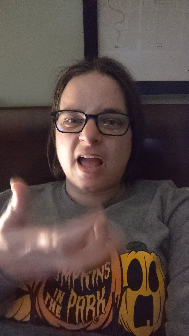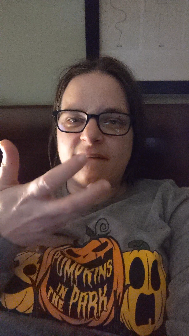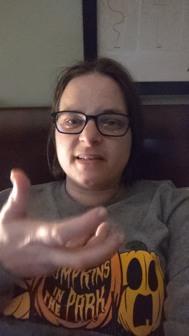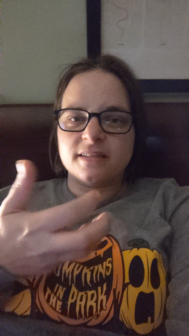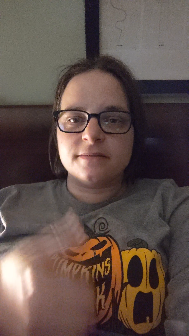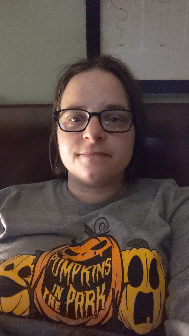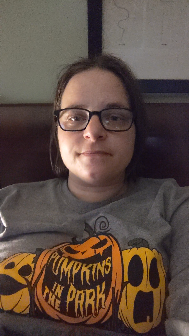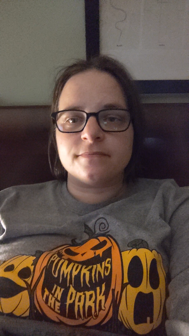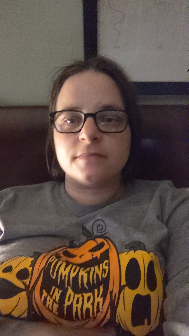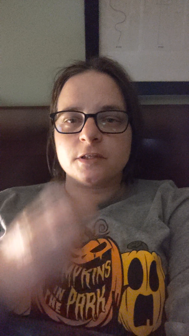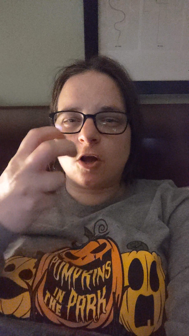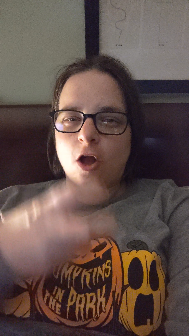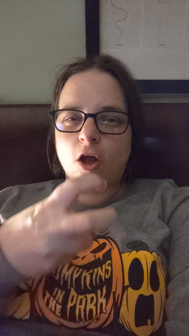hard